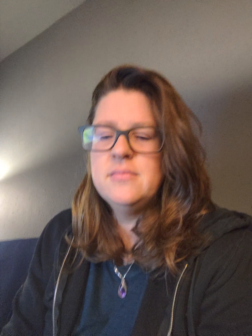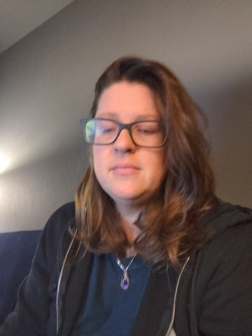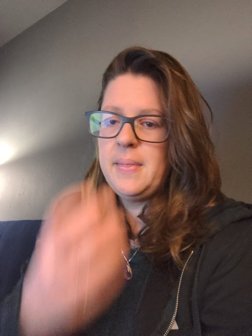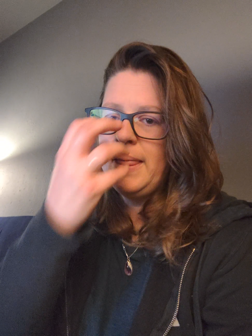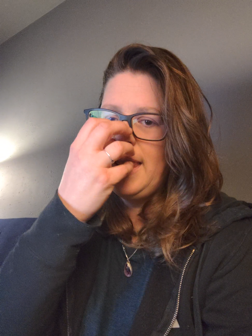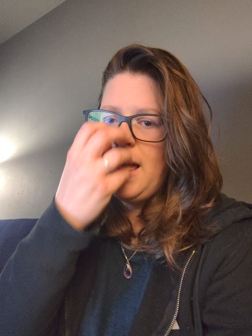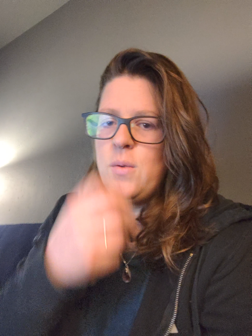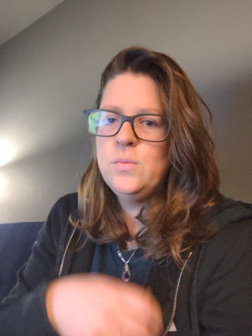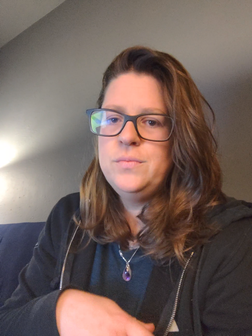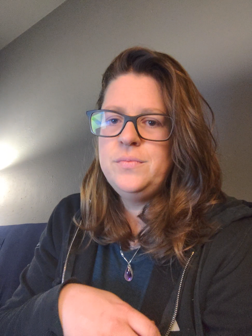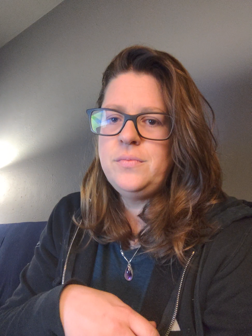clown